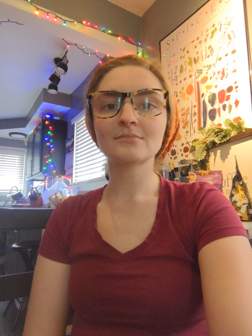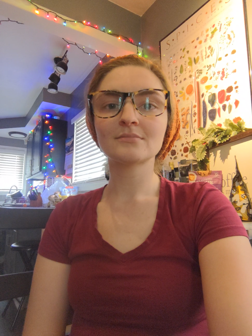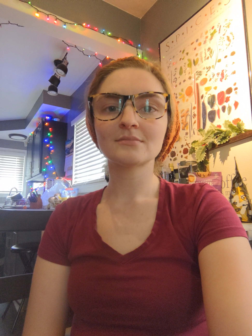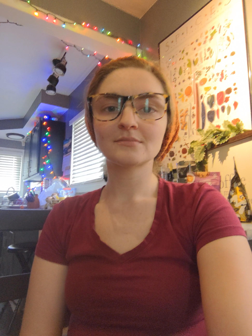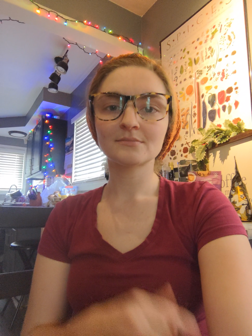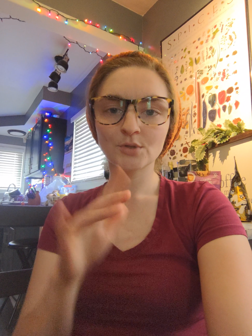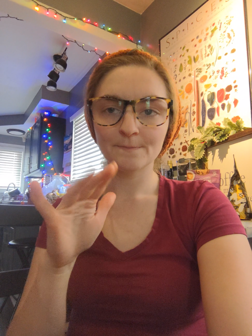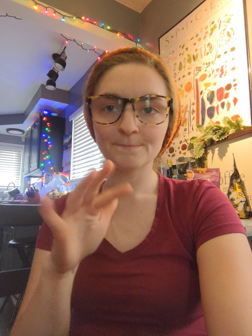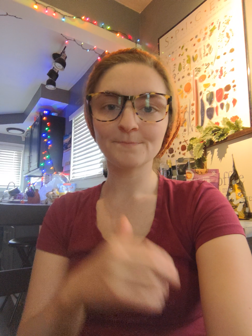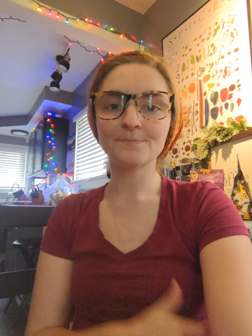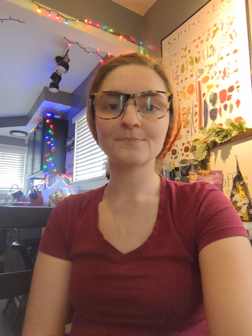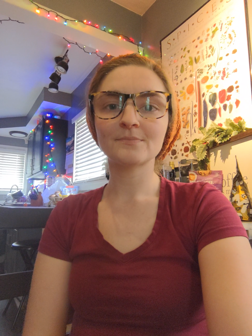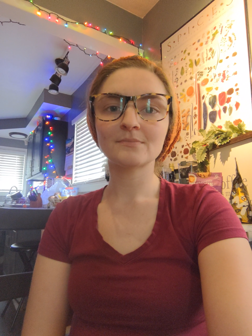finger